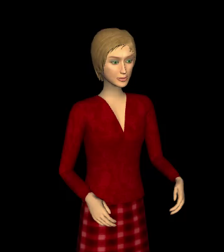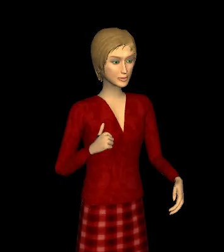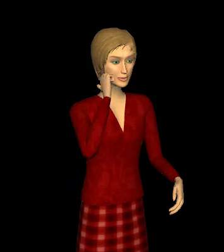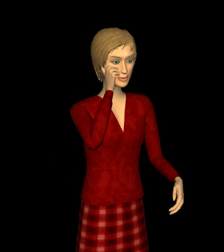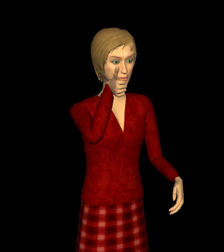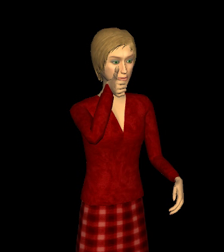غدا